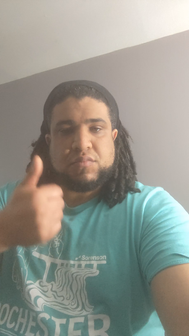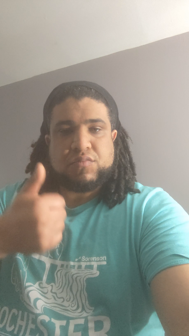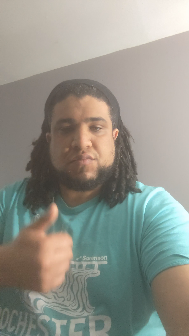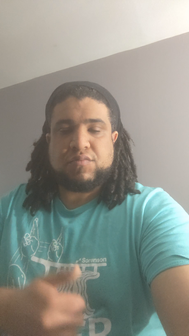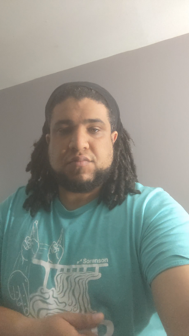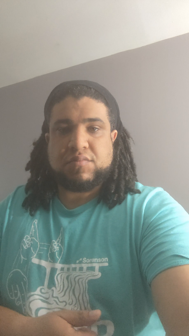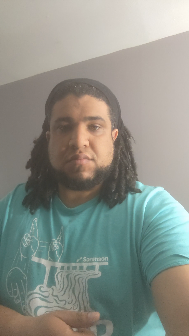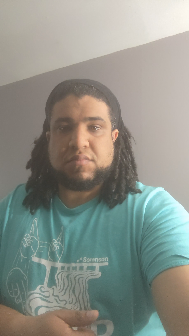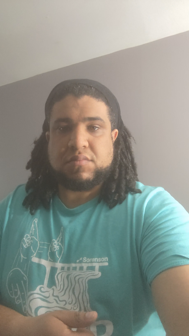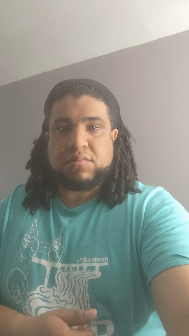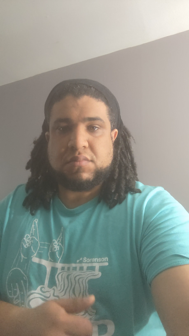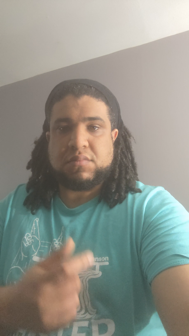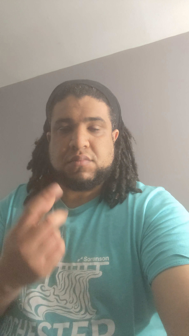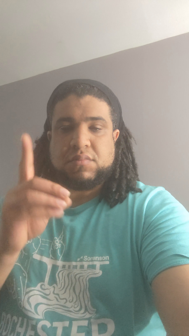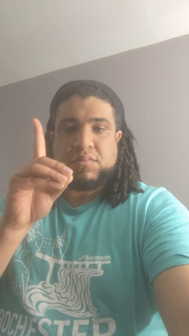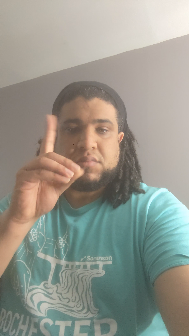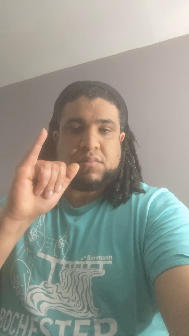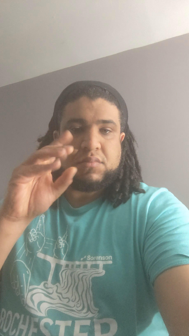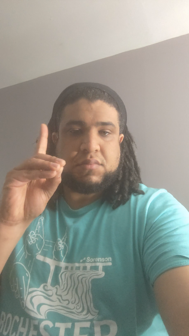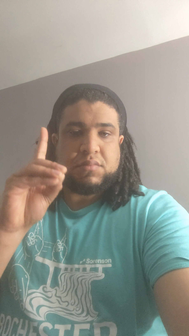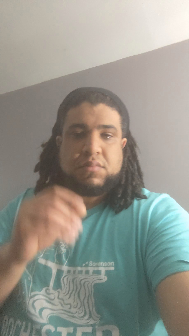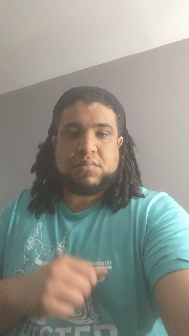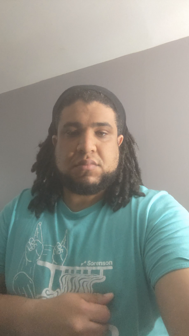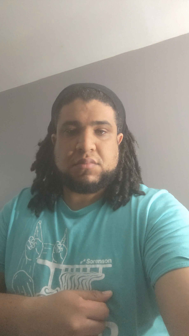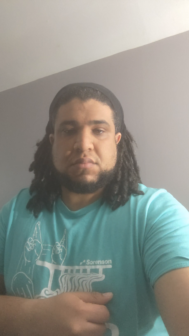did